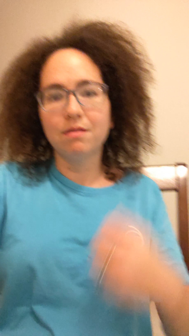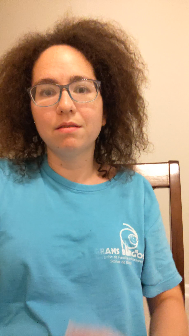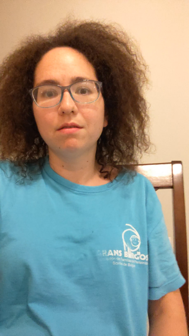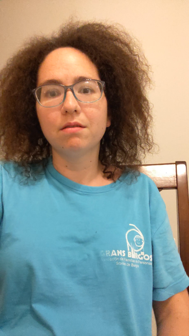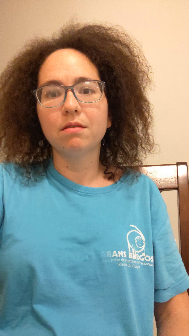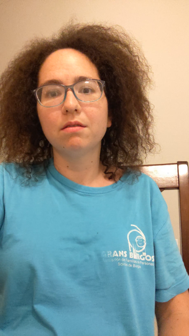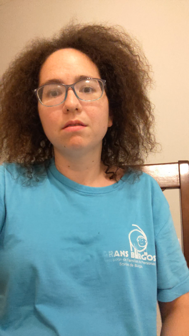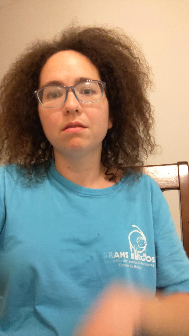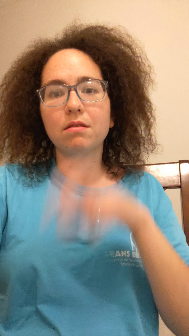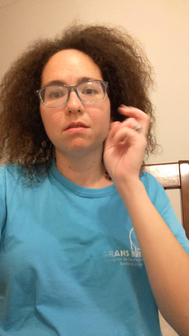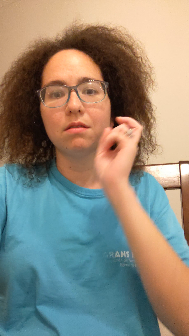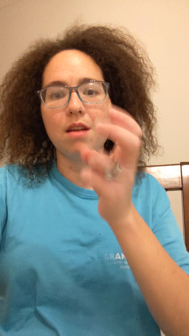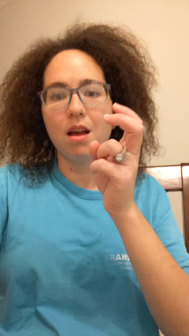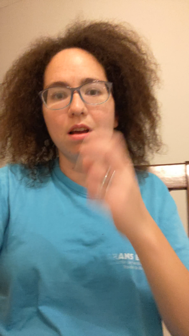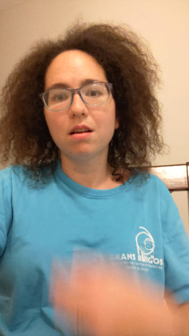hard